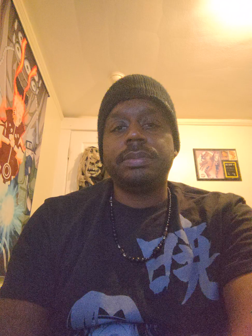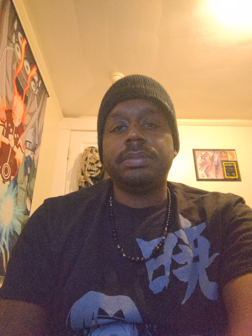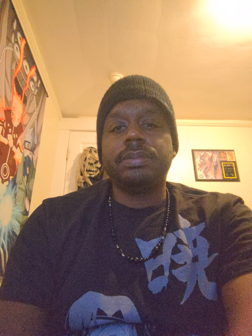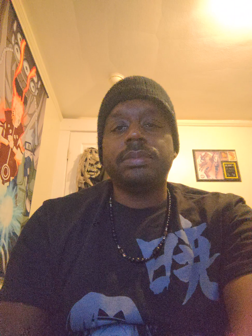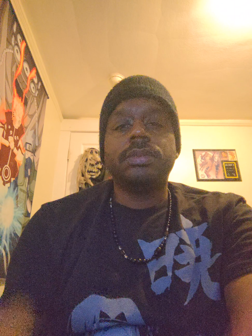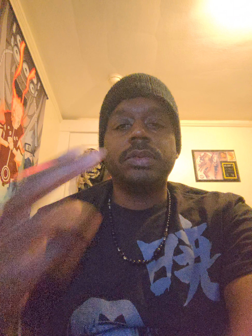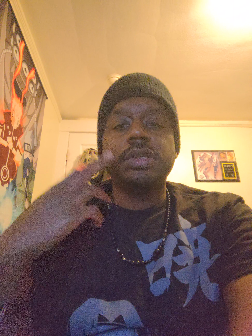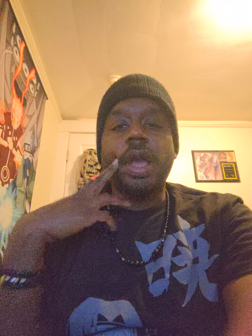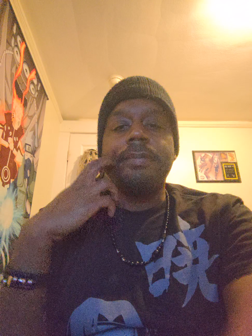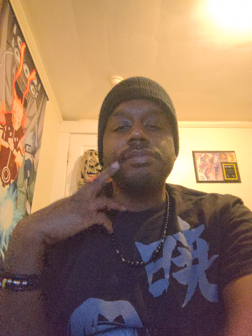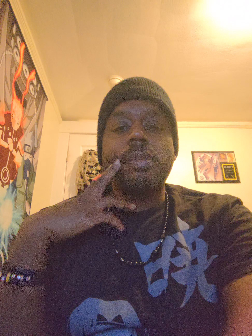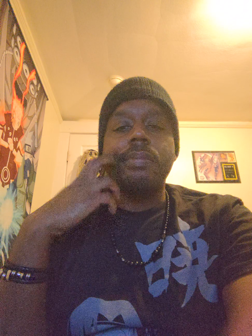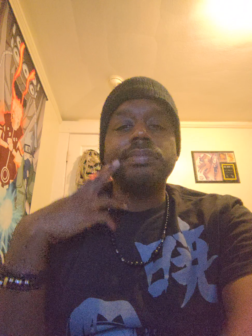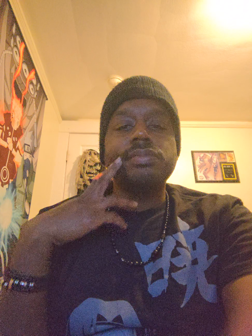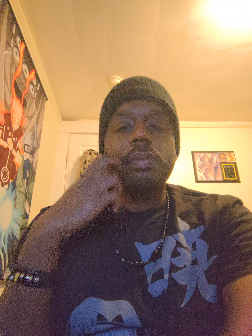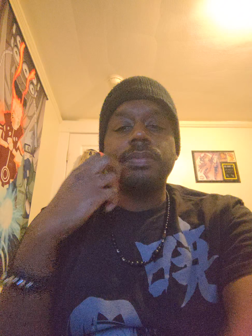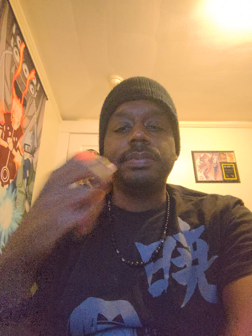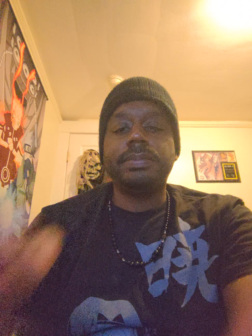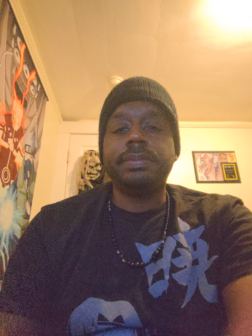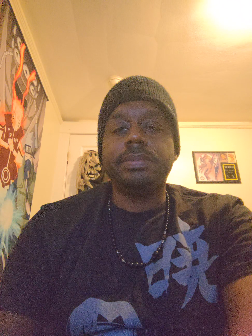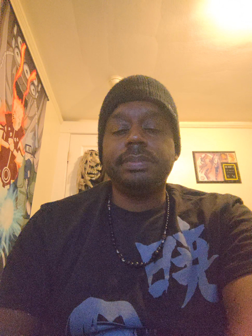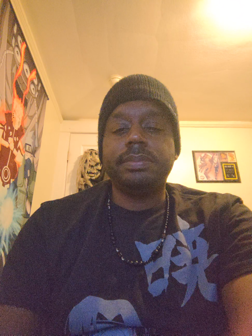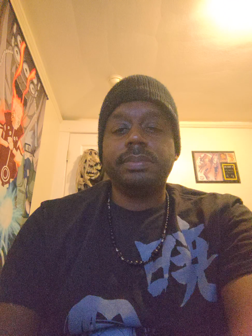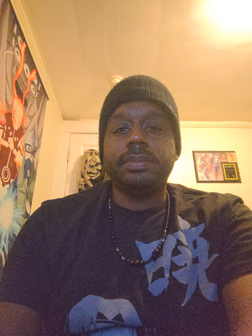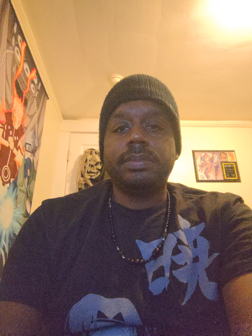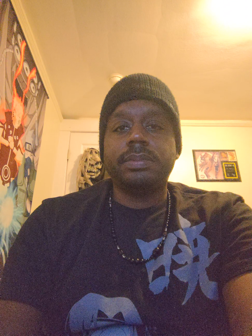gum